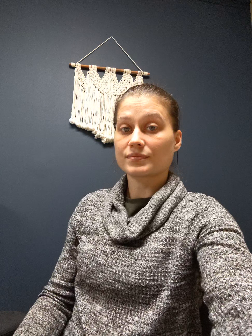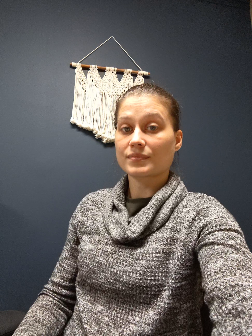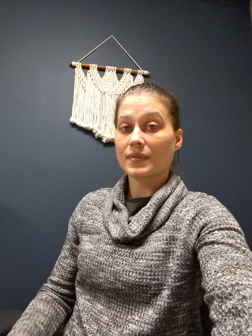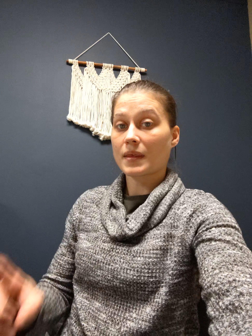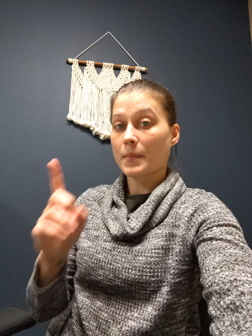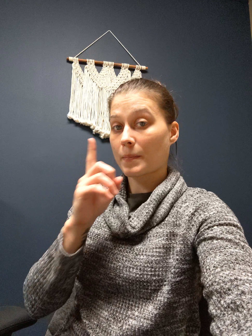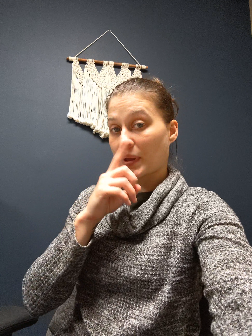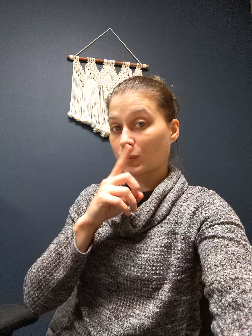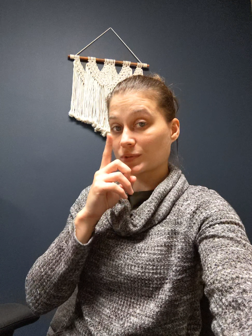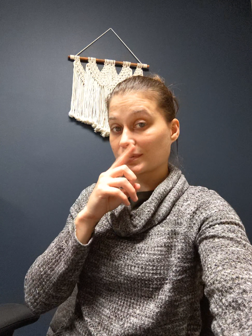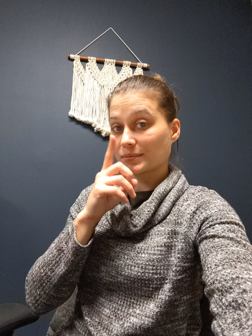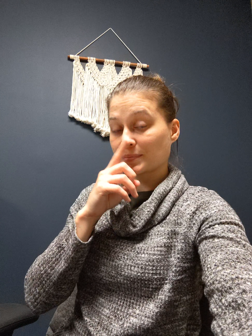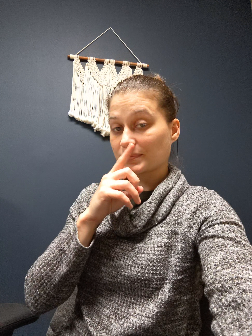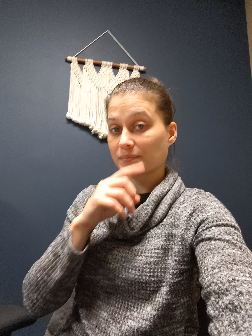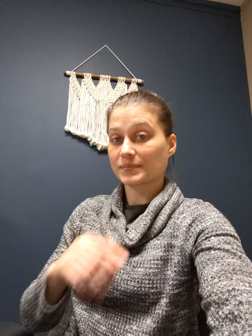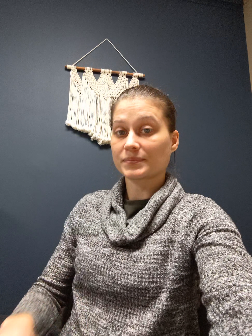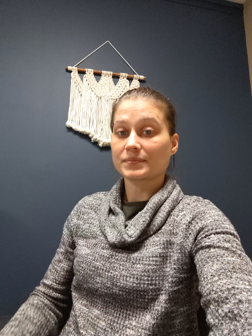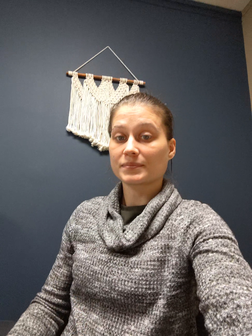mouse